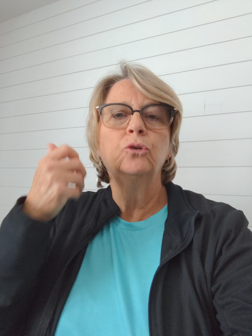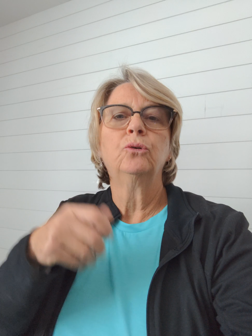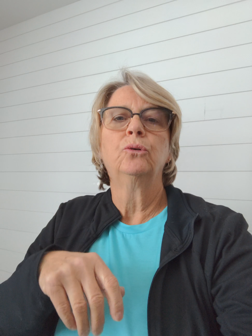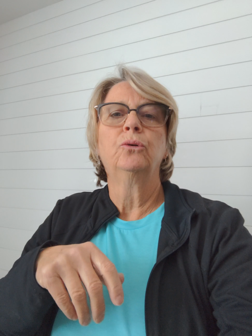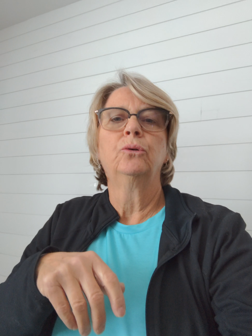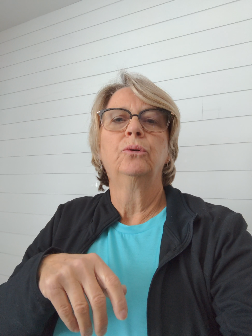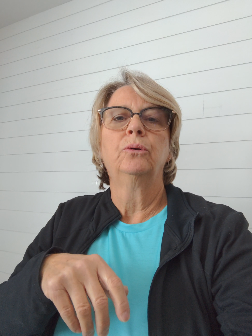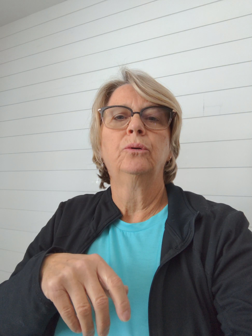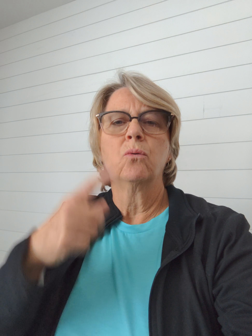tiger